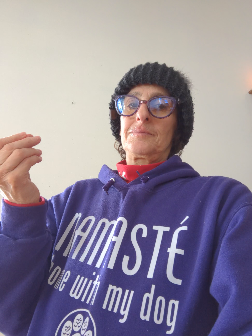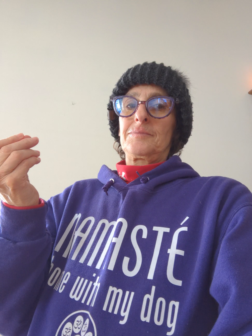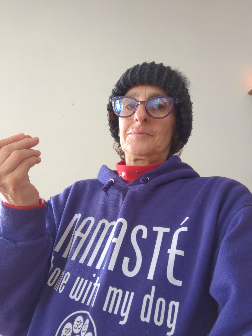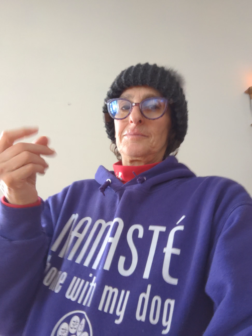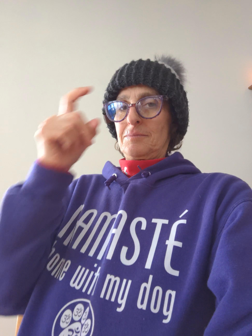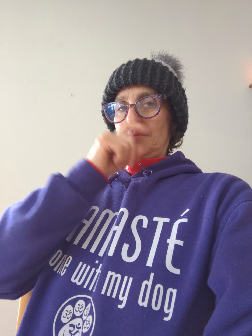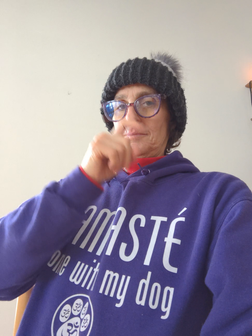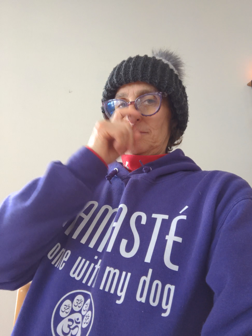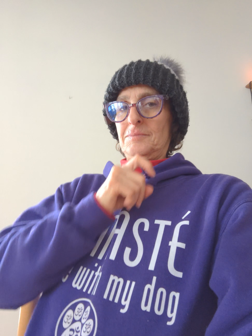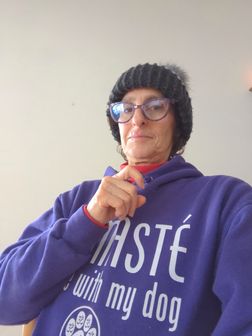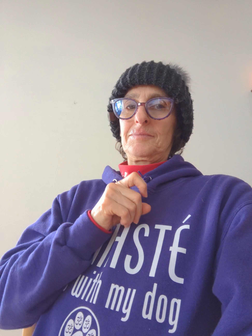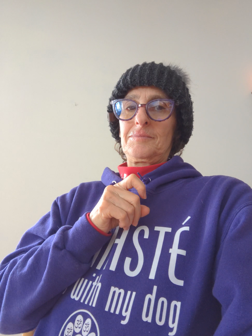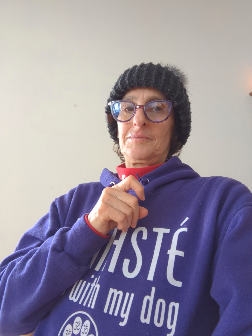doll